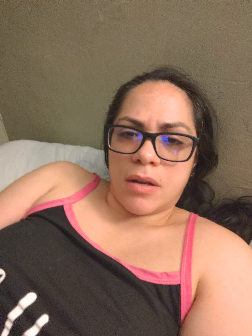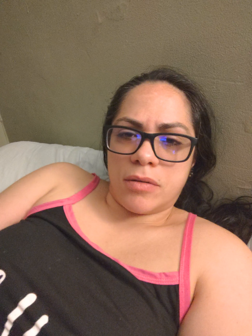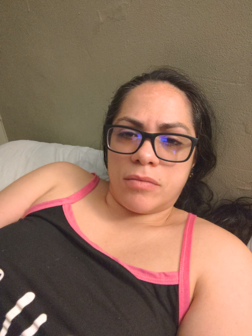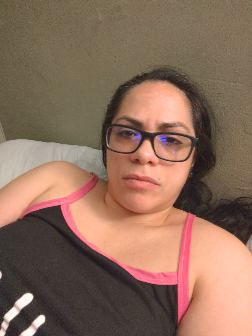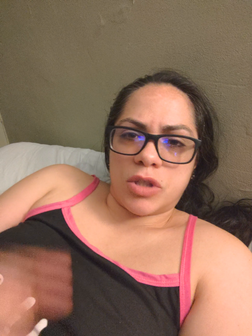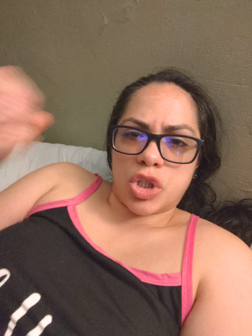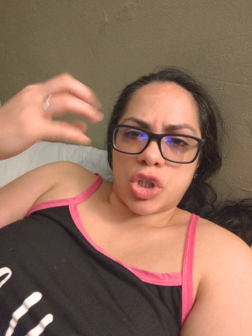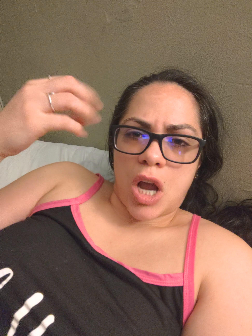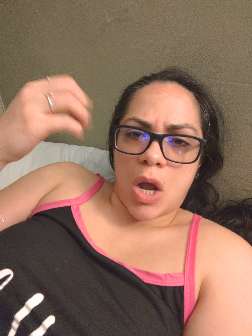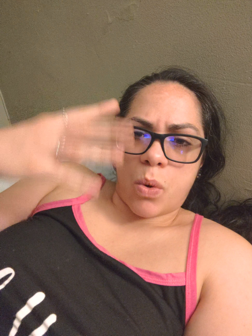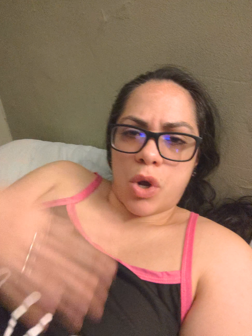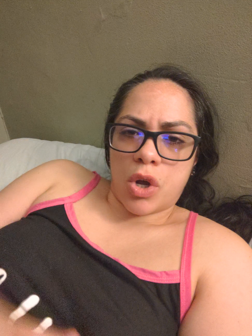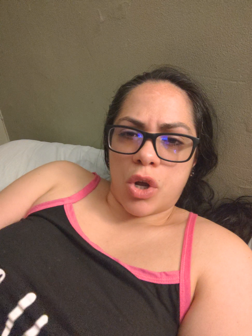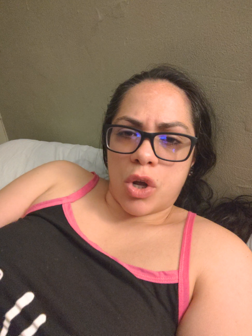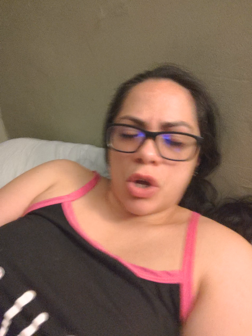shower